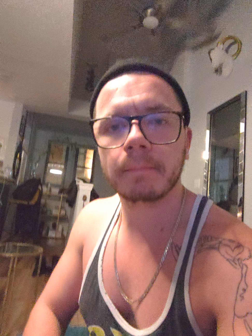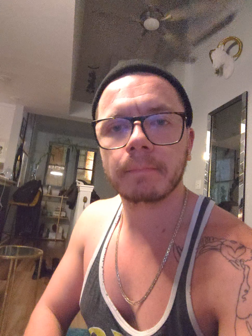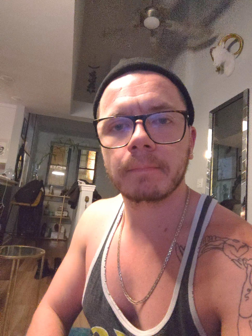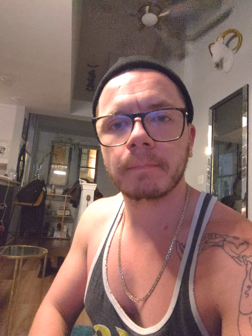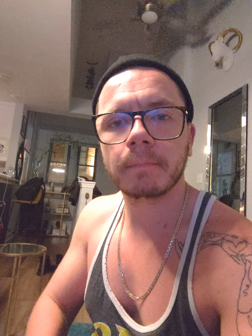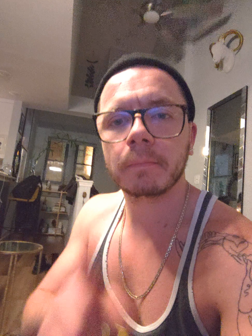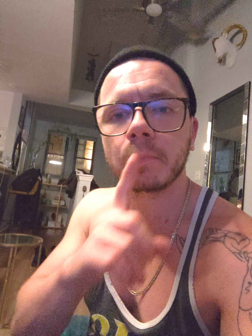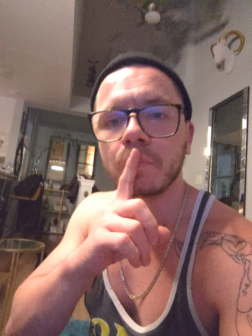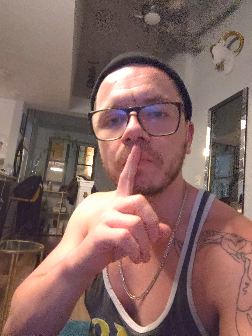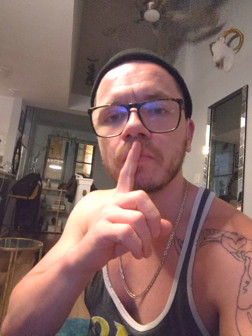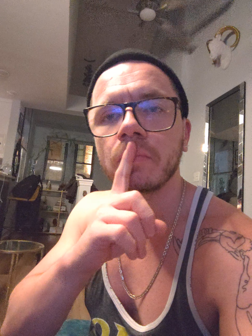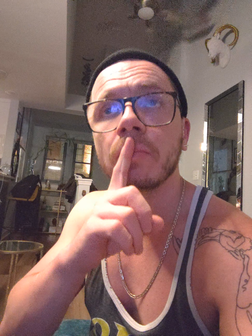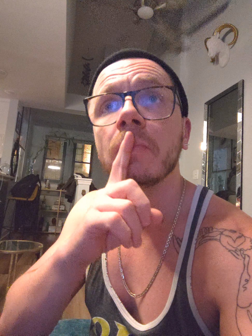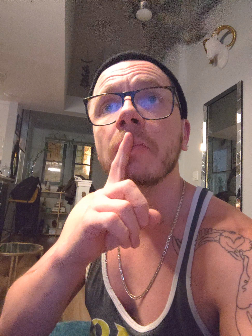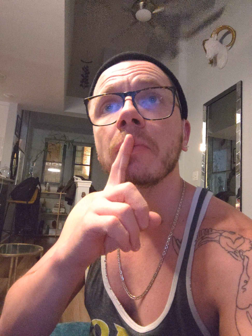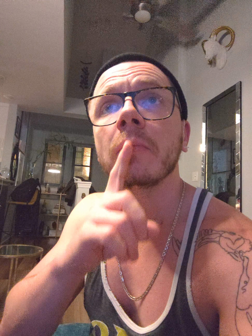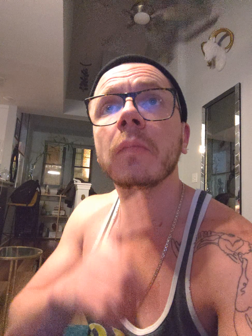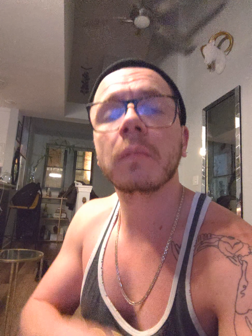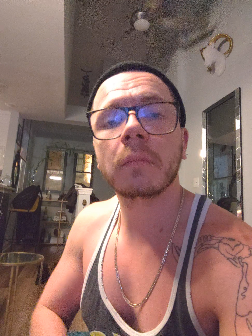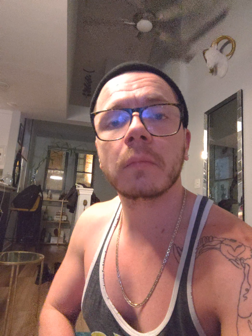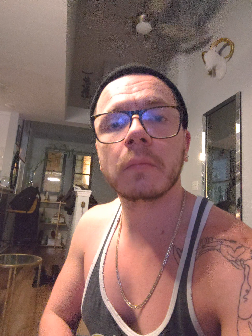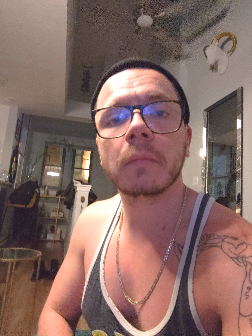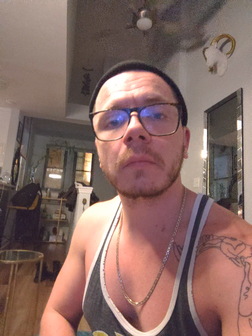shhh